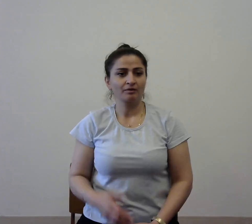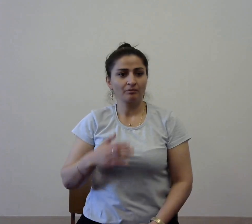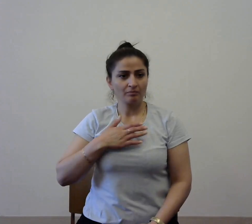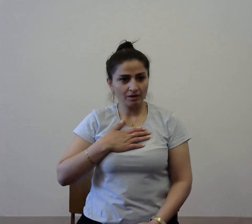mən